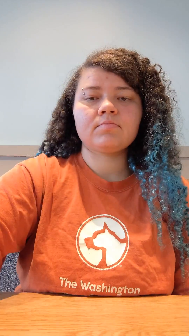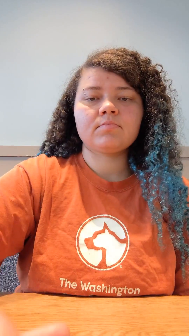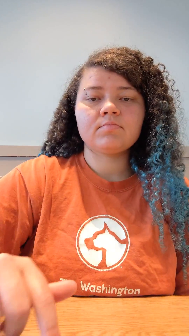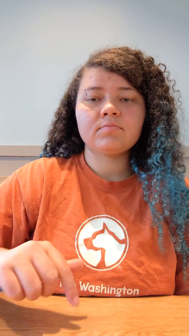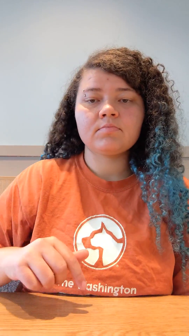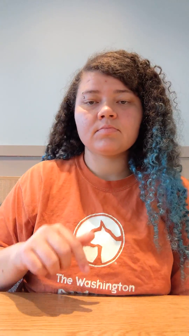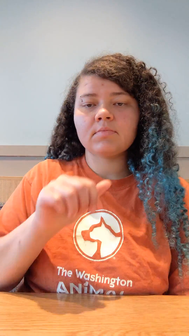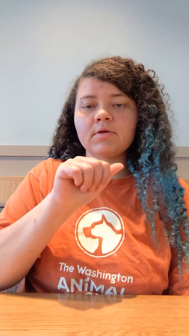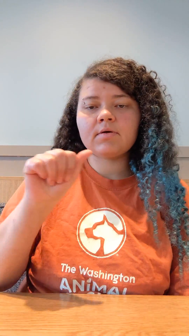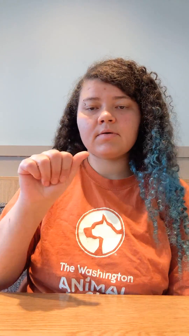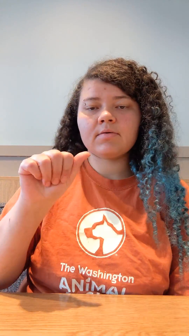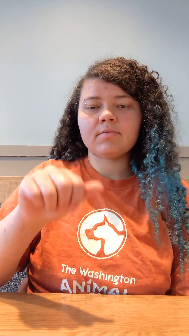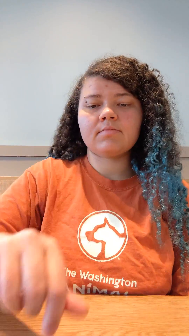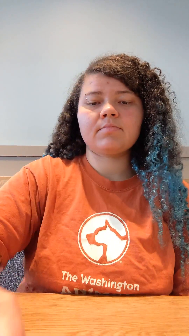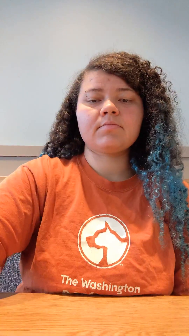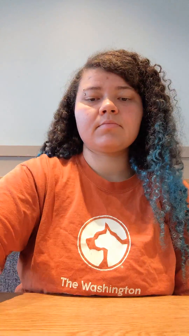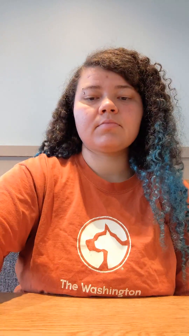a